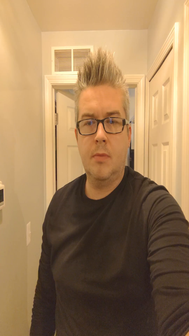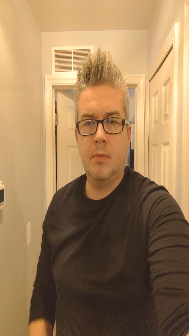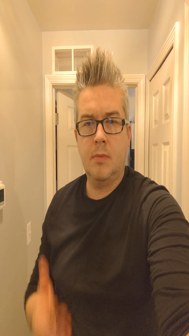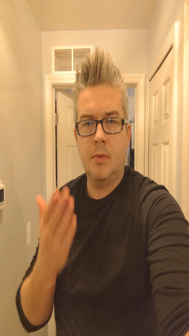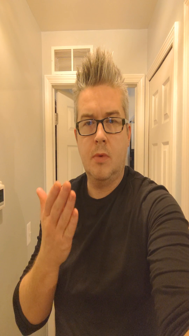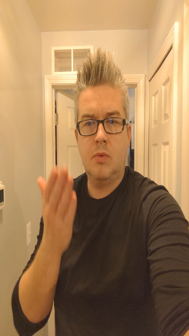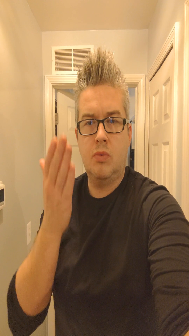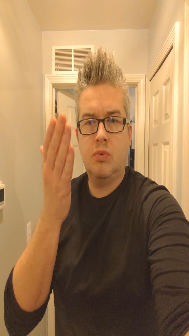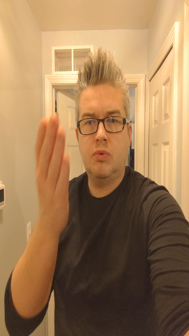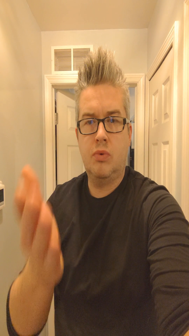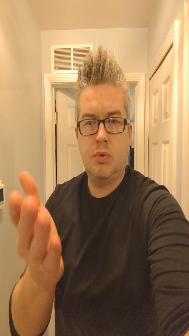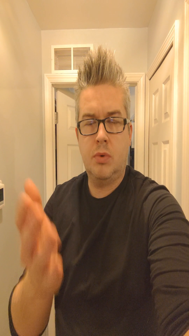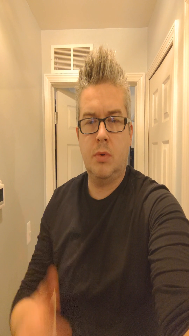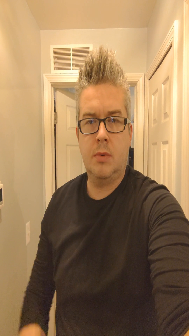boat